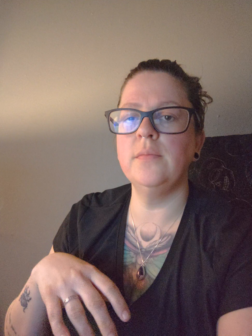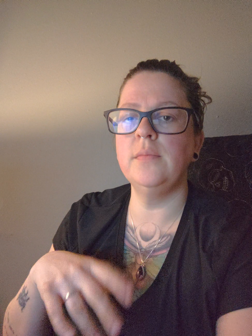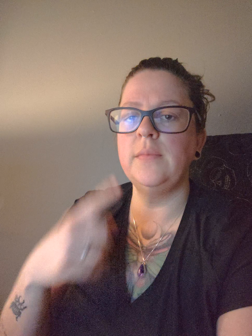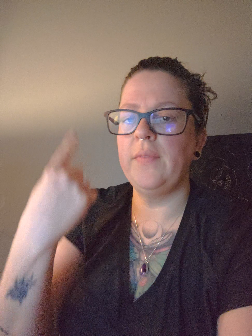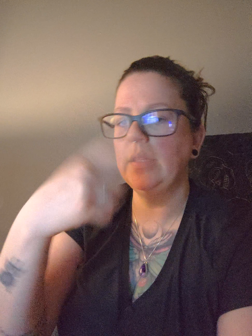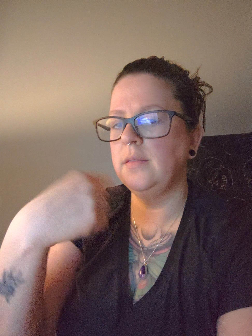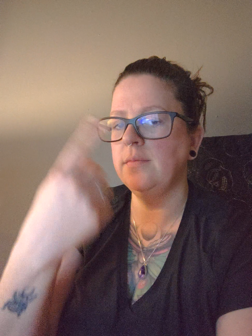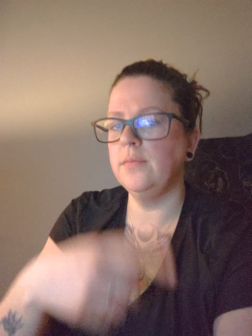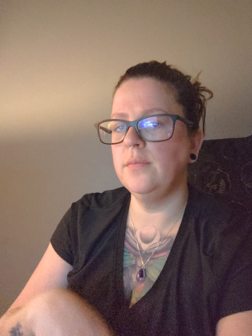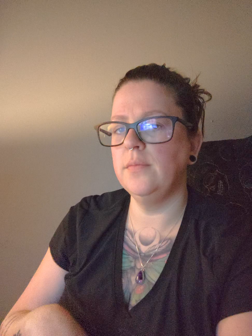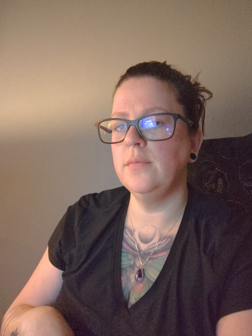face